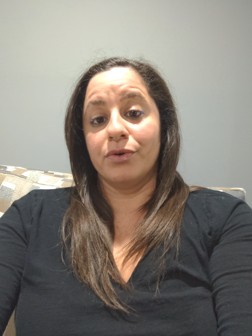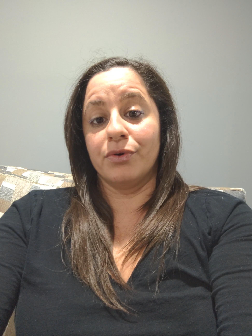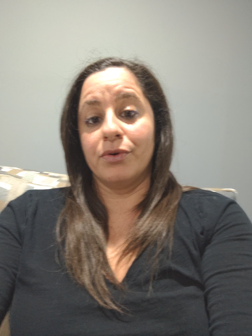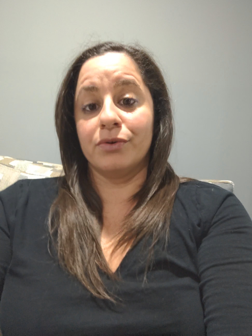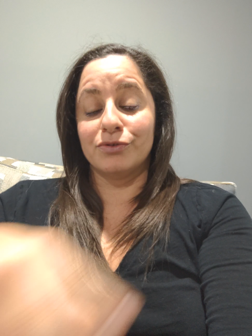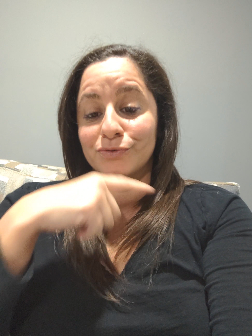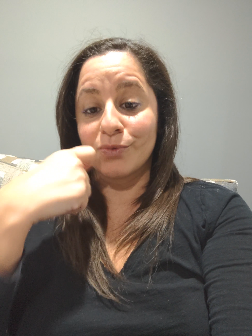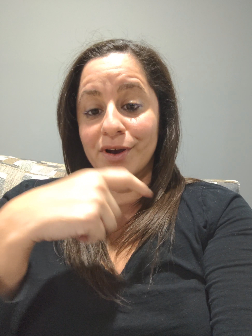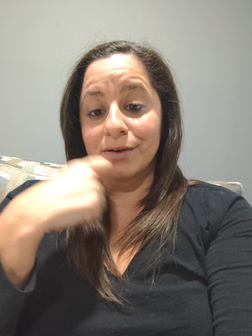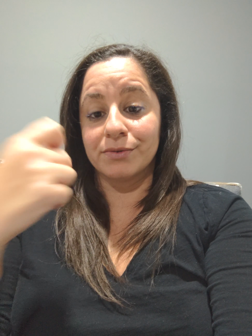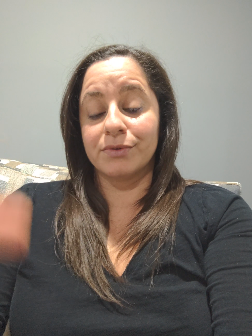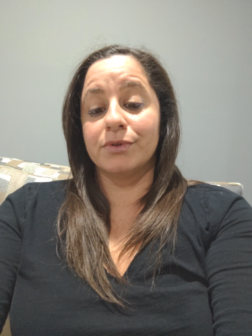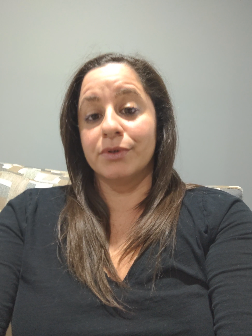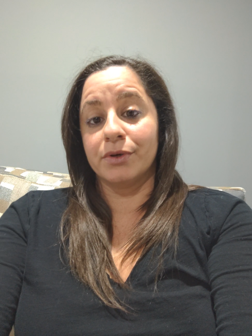dryer